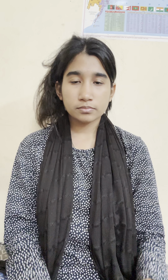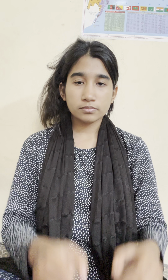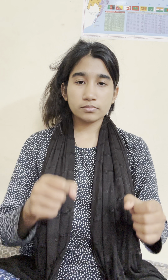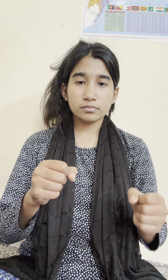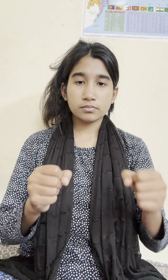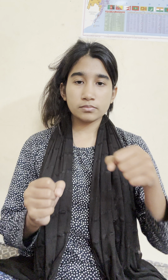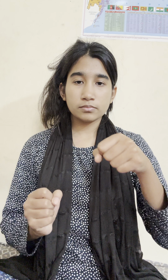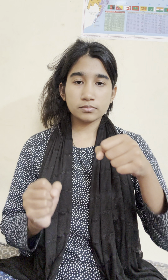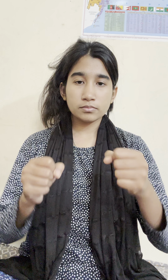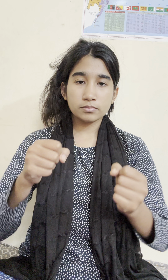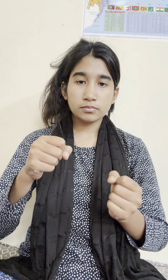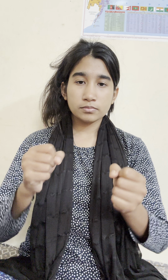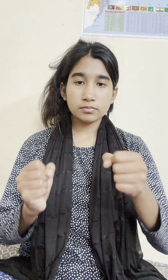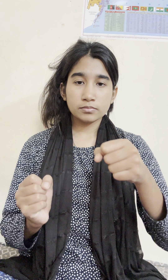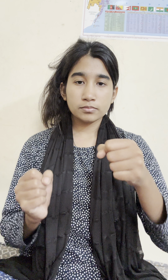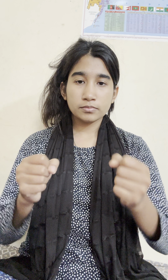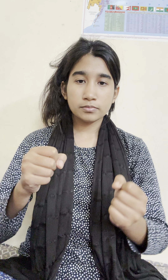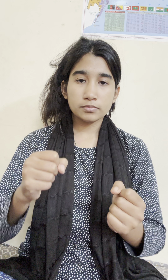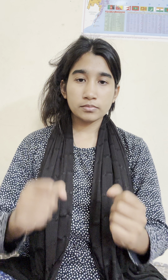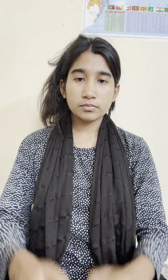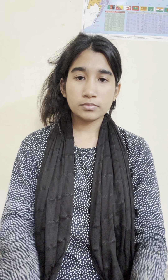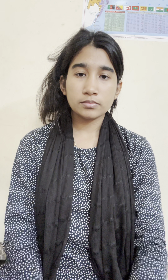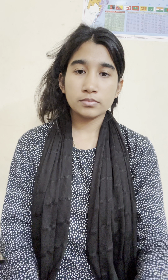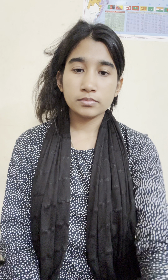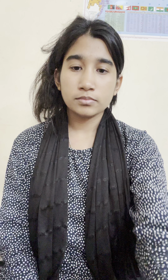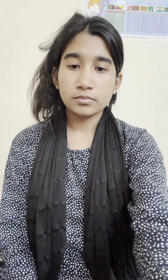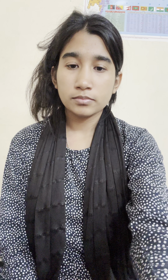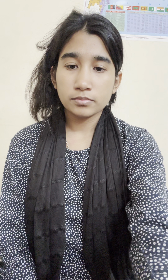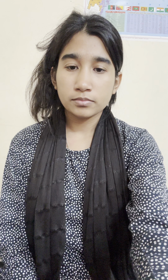গাড়ি